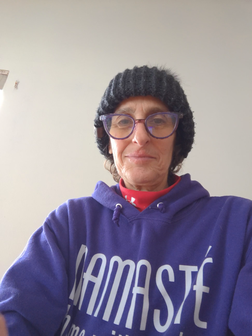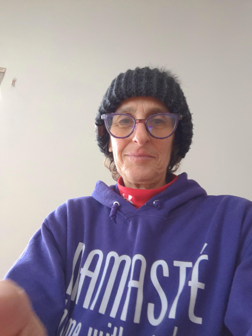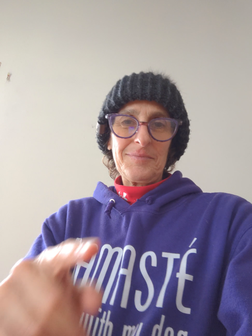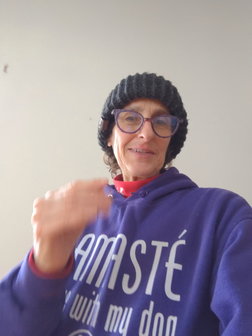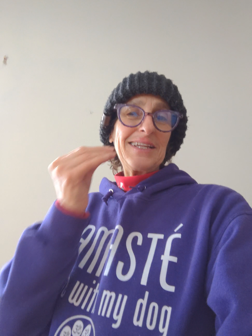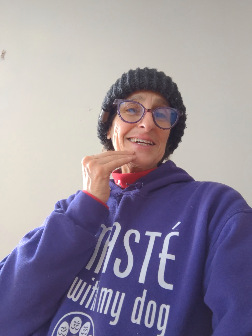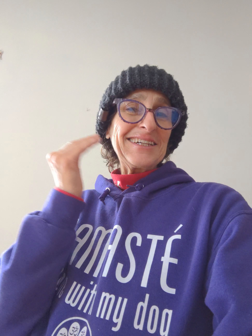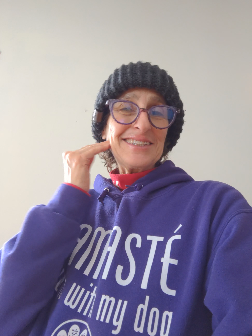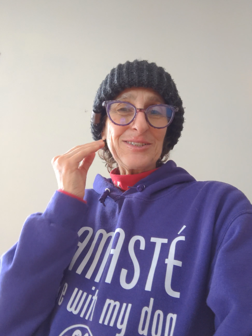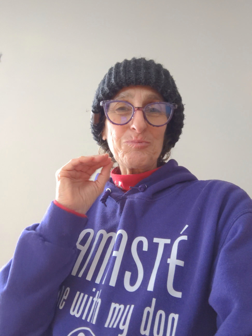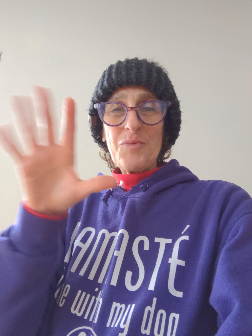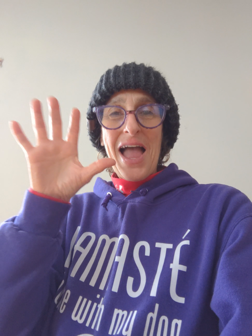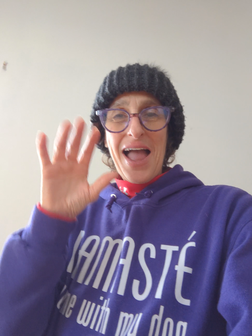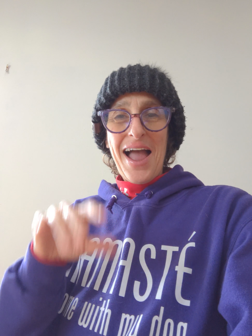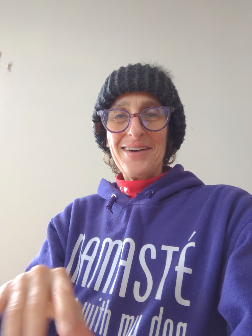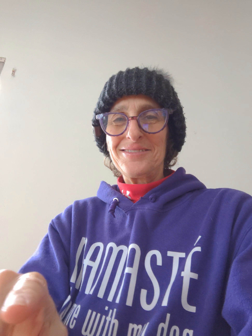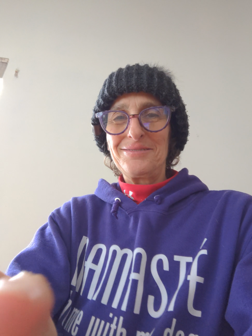kiss